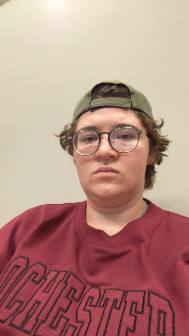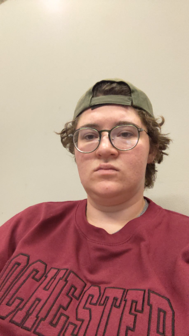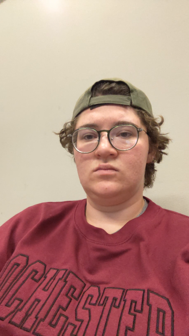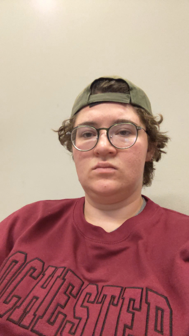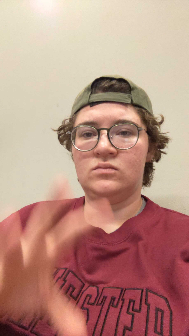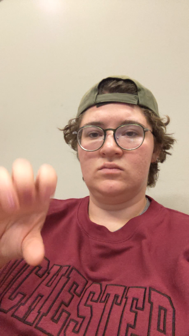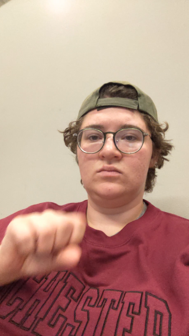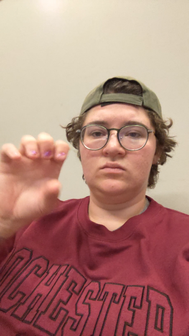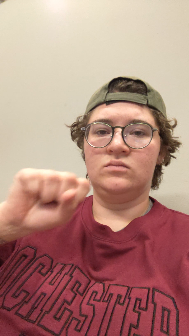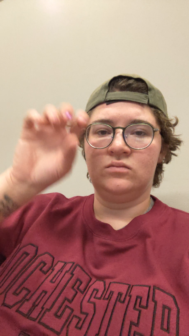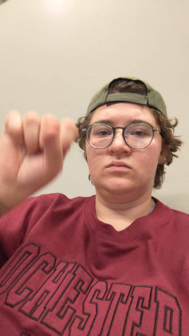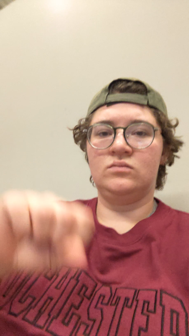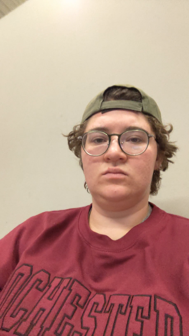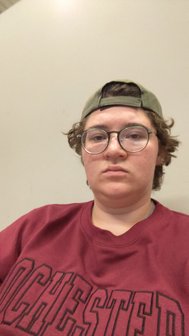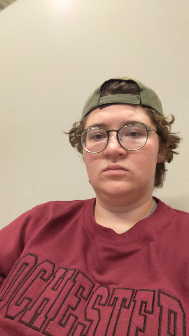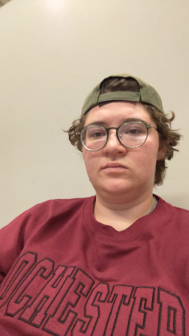ladder